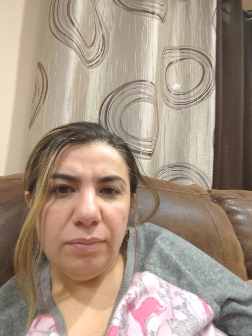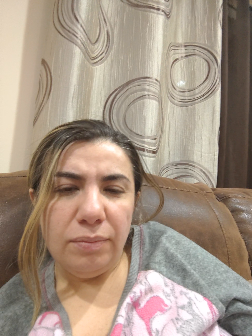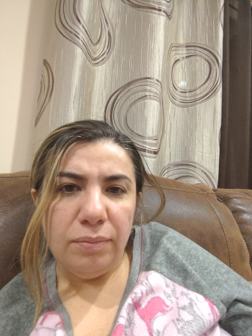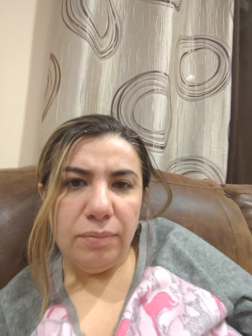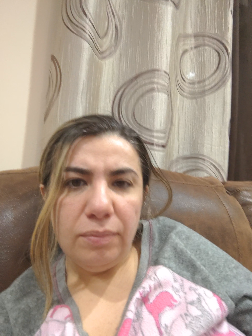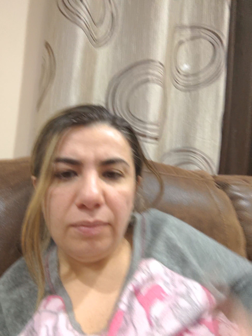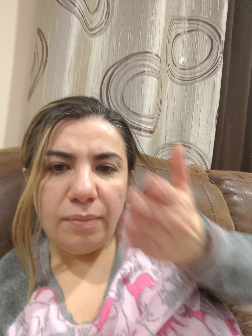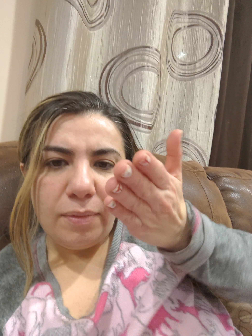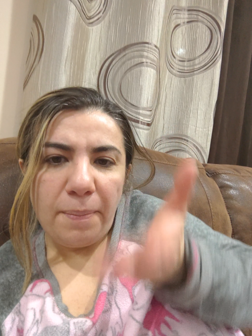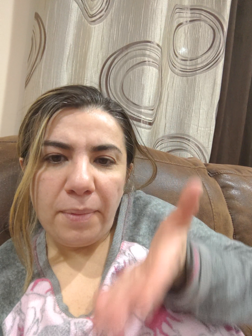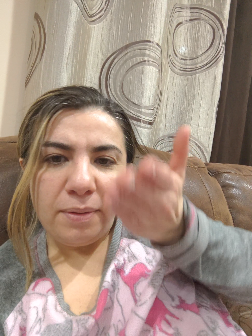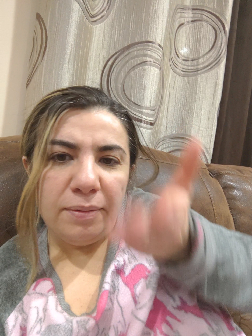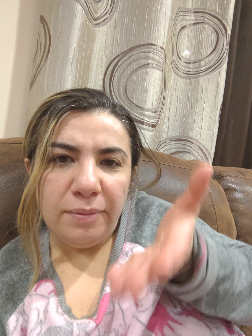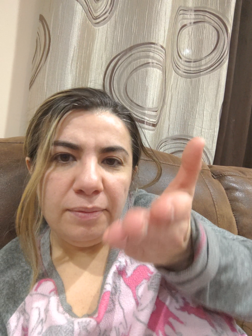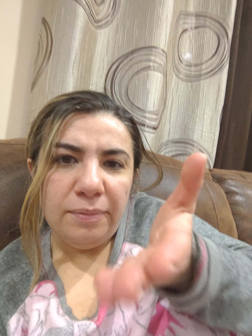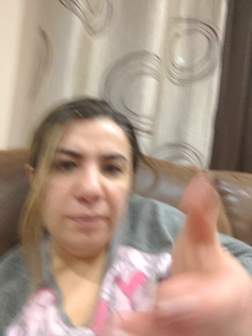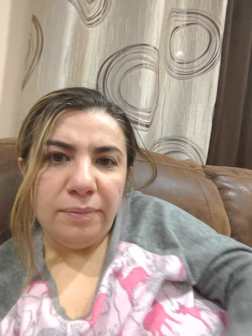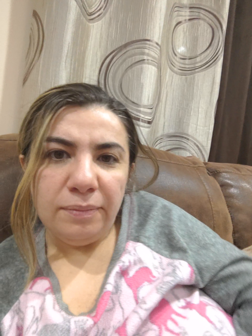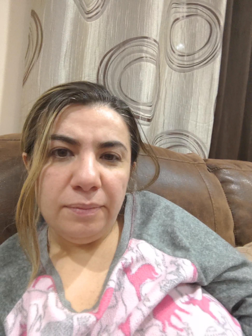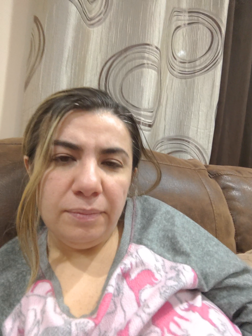boat